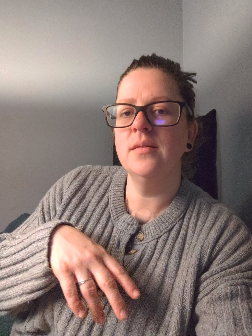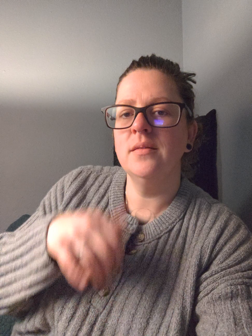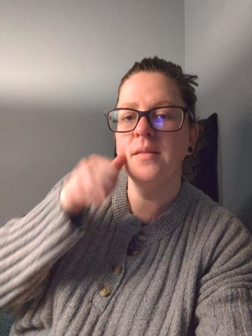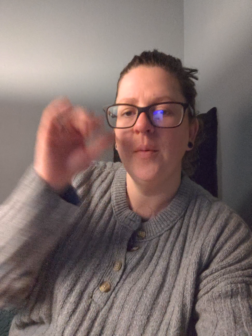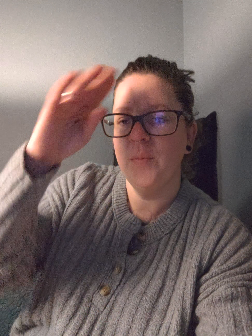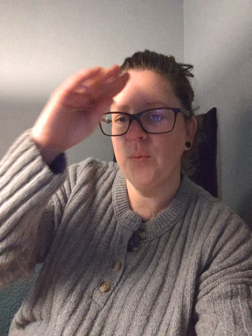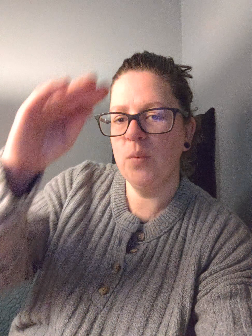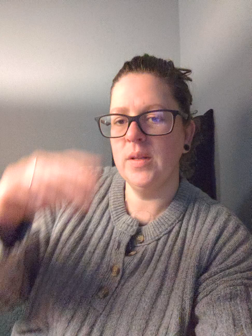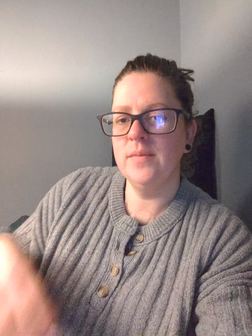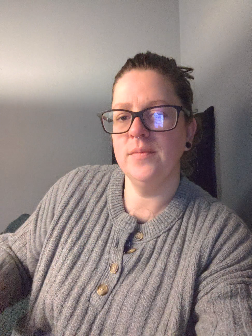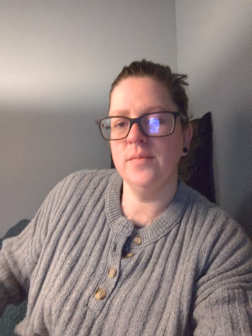cowboy